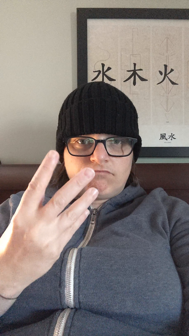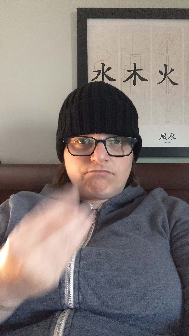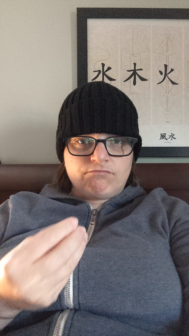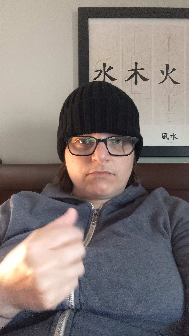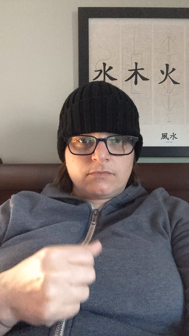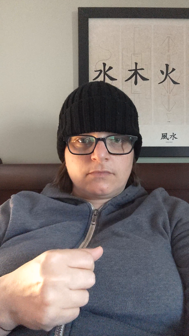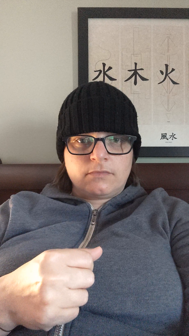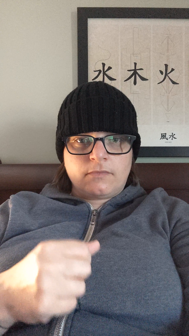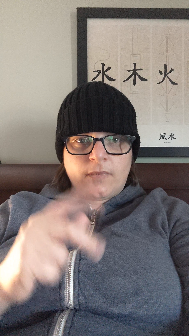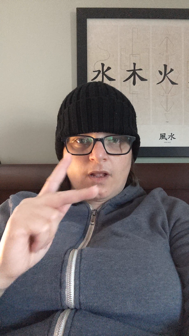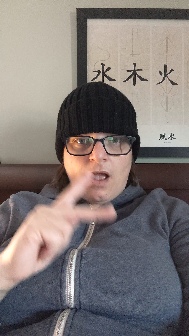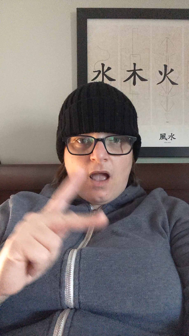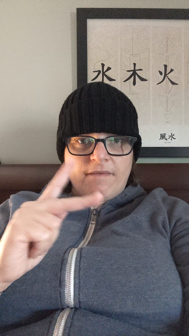careful